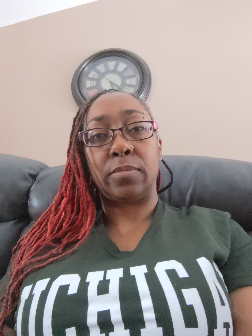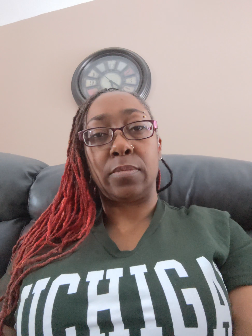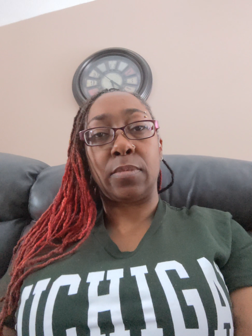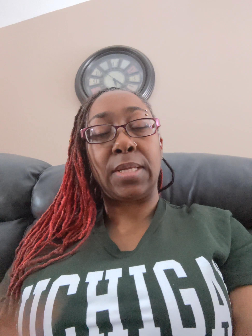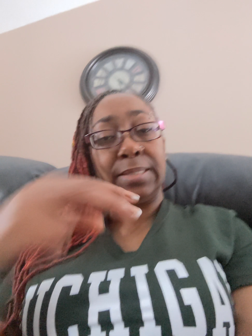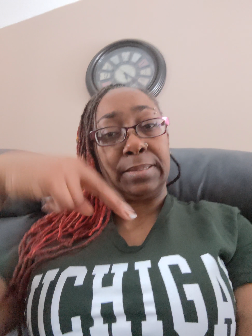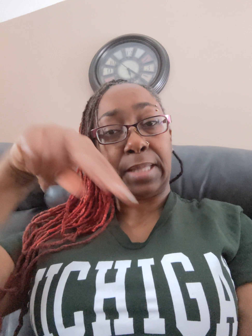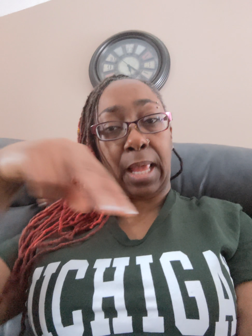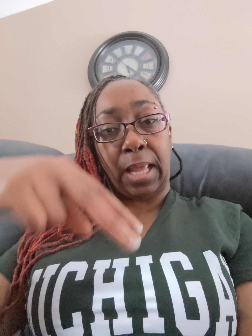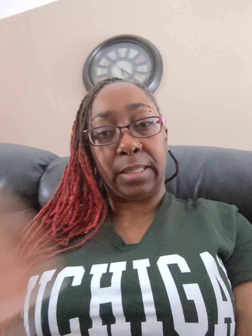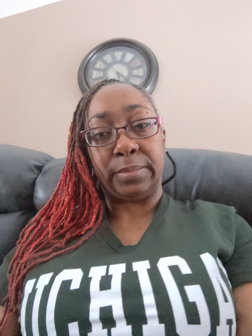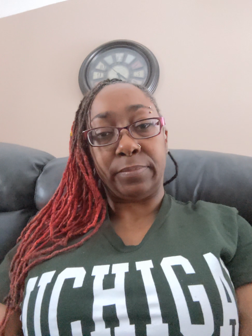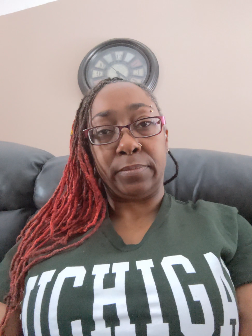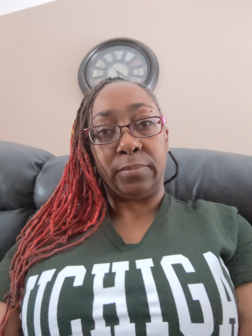dance